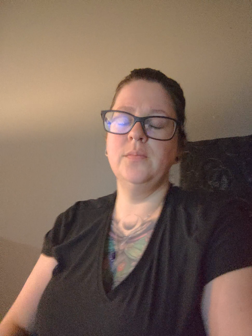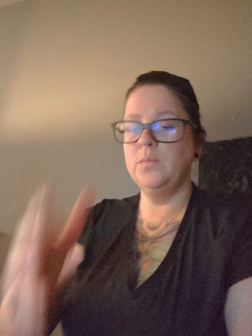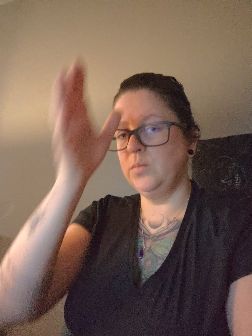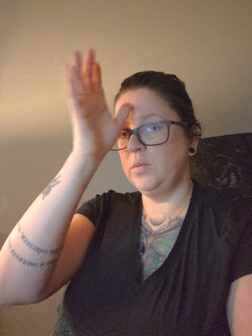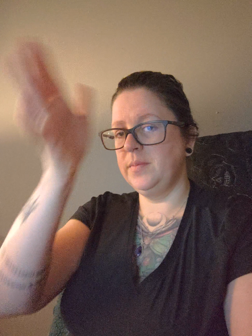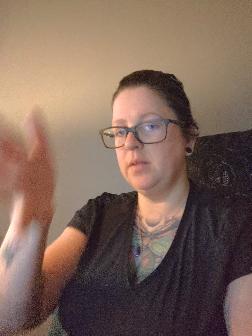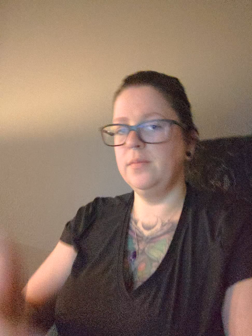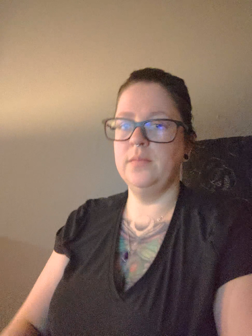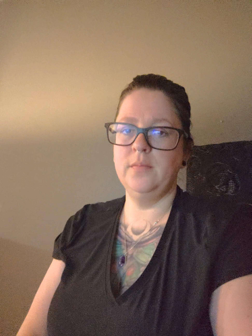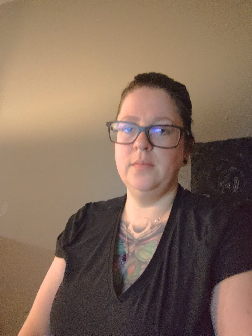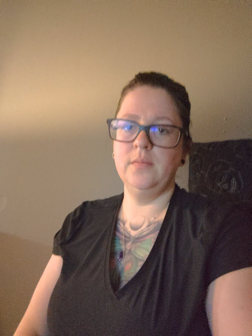grandpa